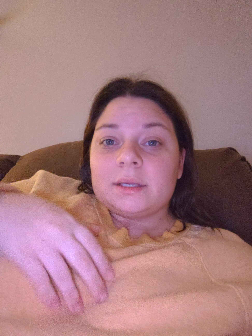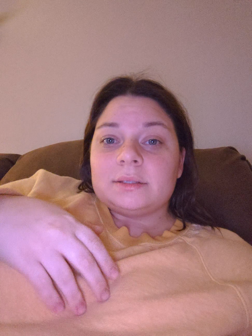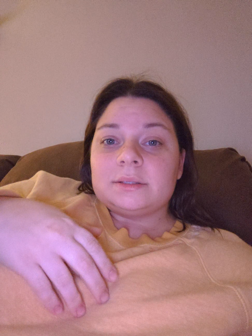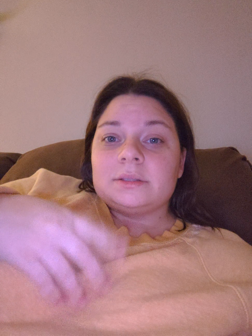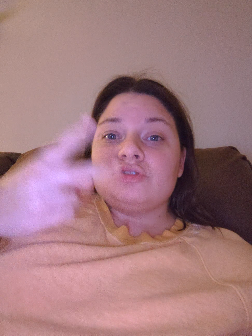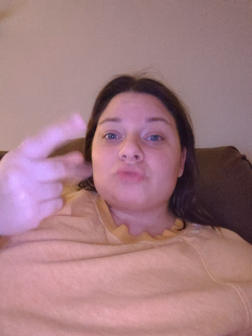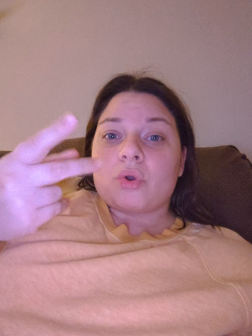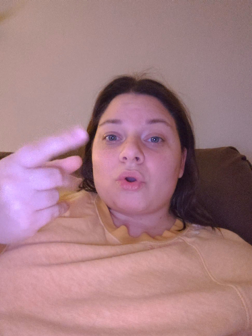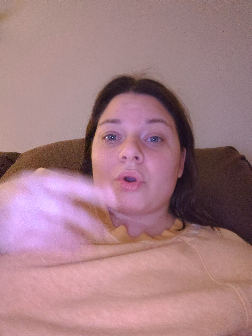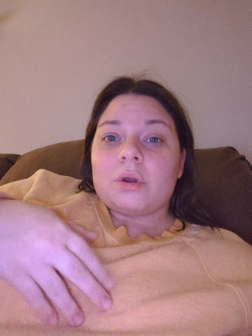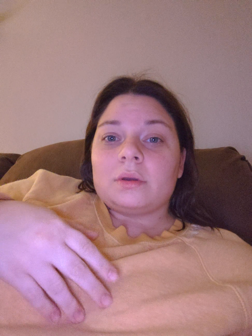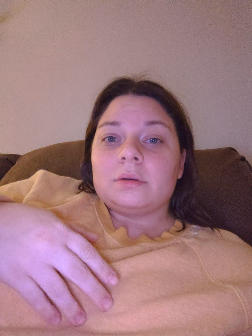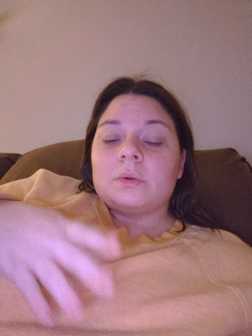dog